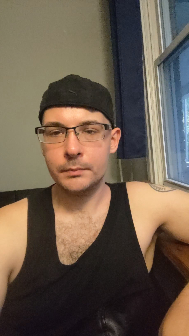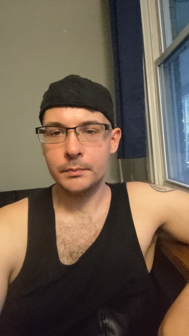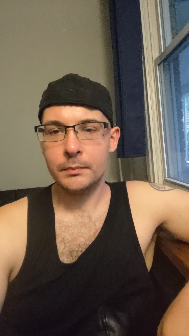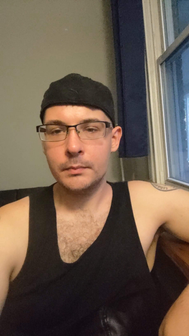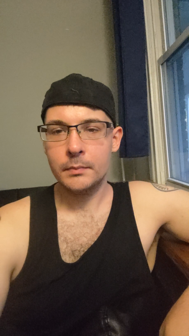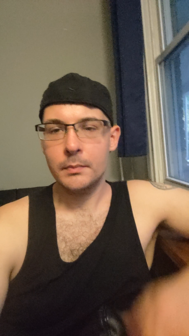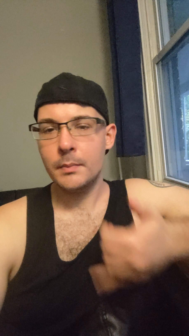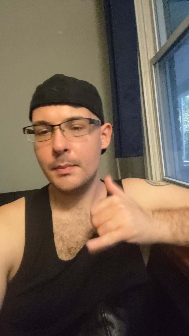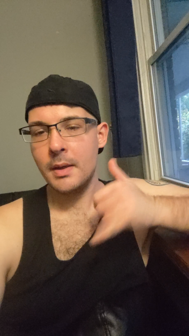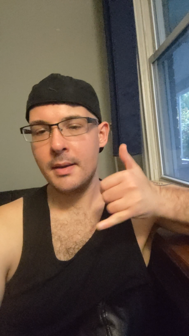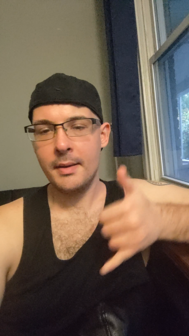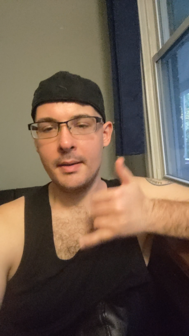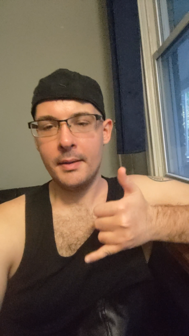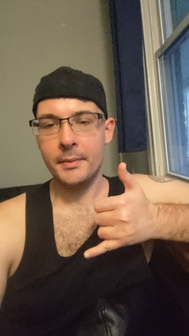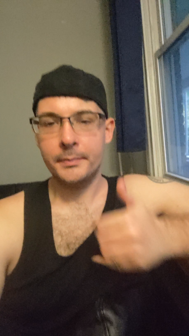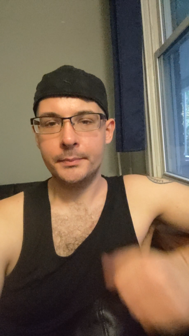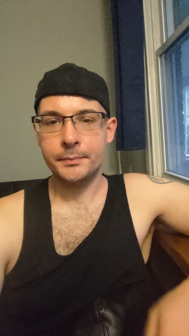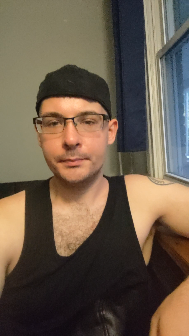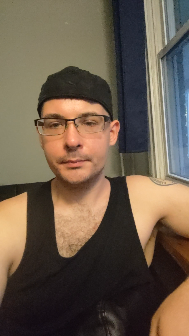play